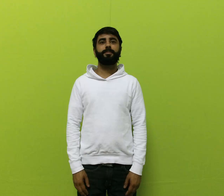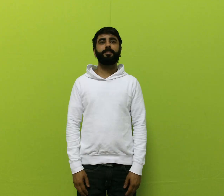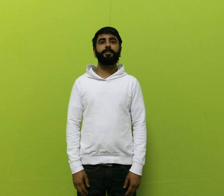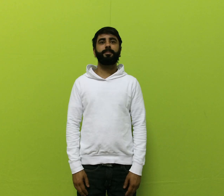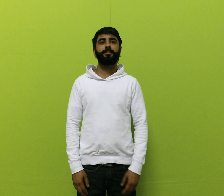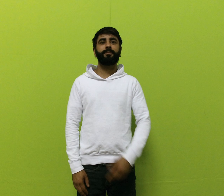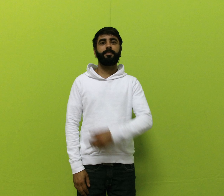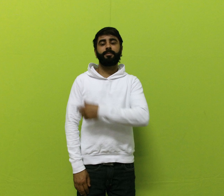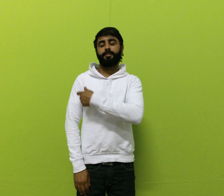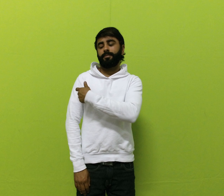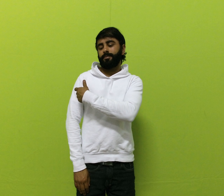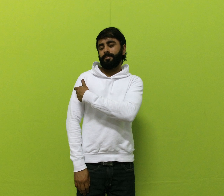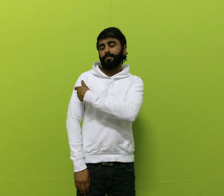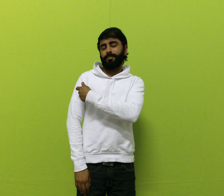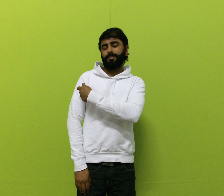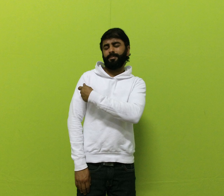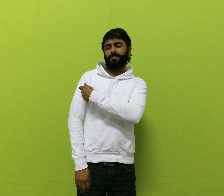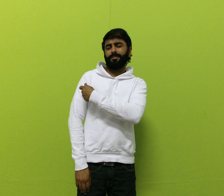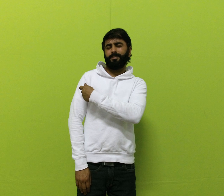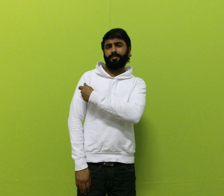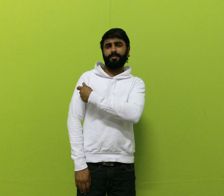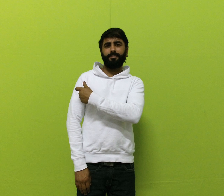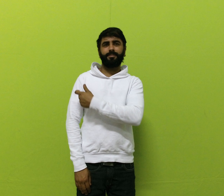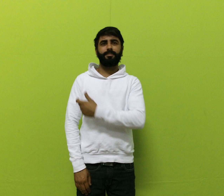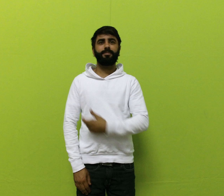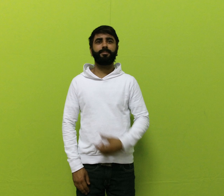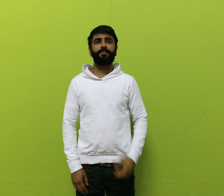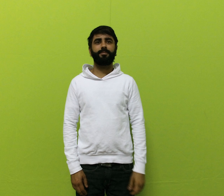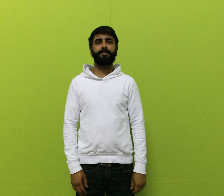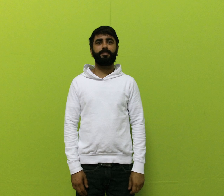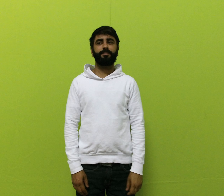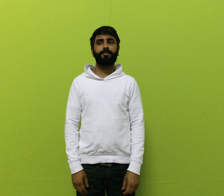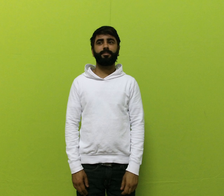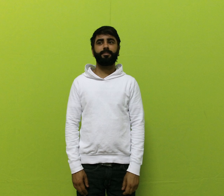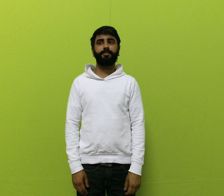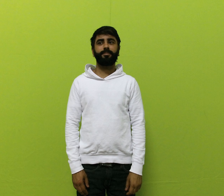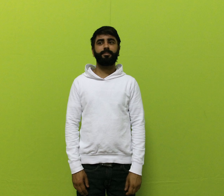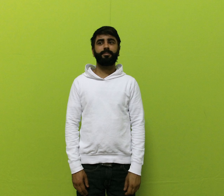vacina